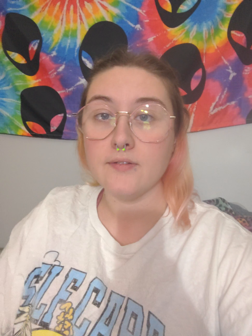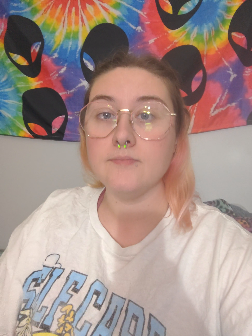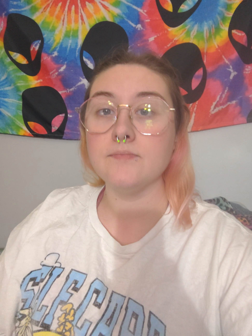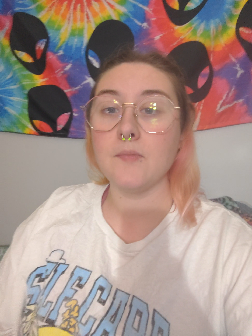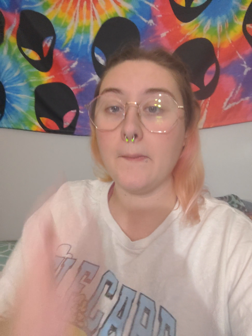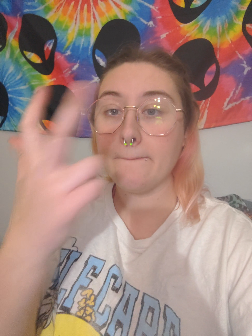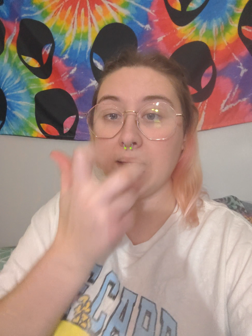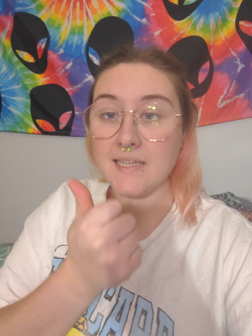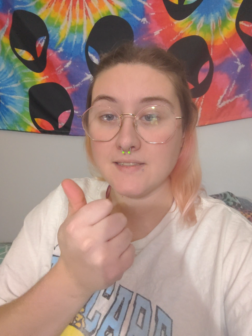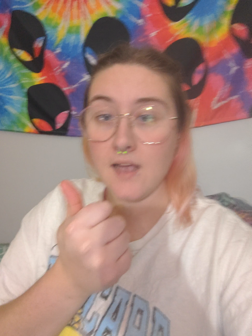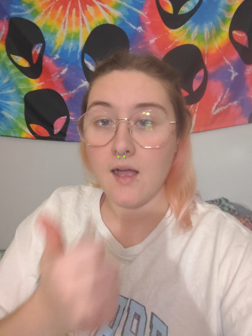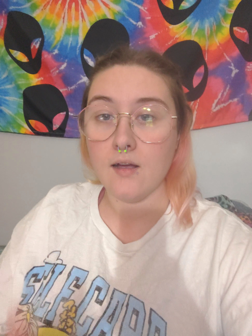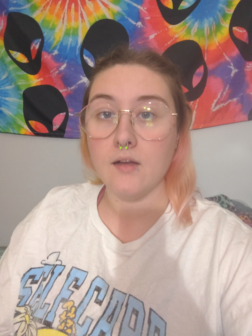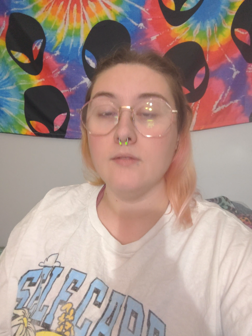pizza